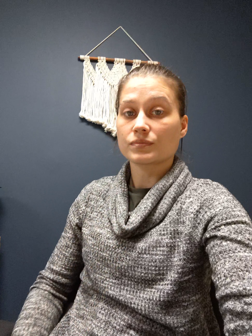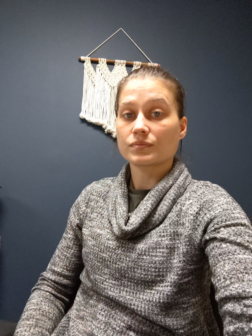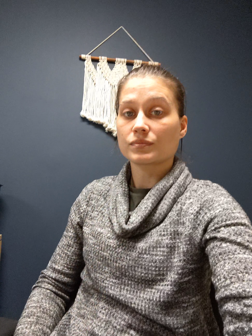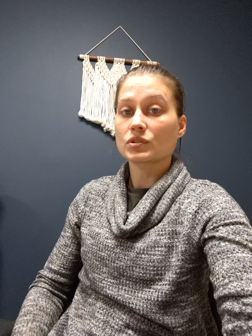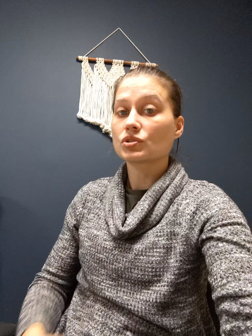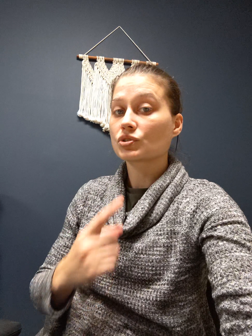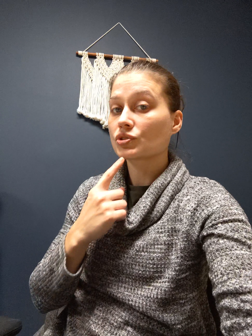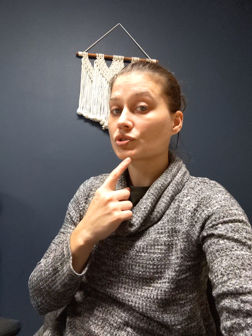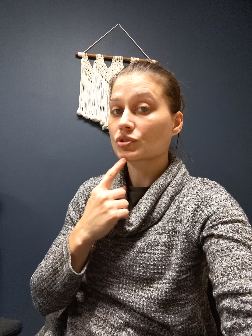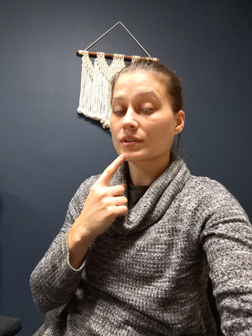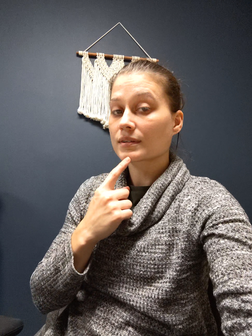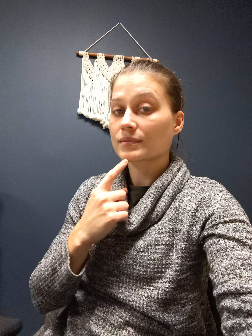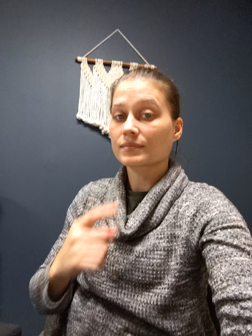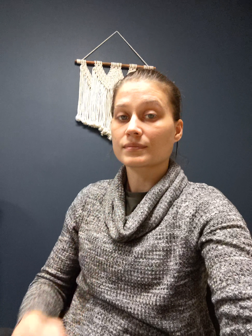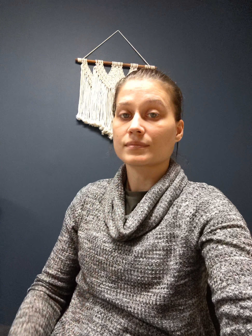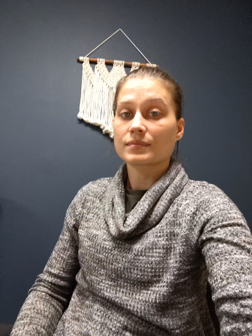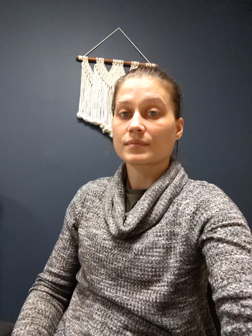chin